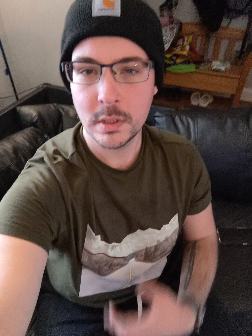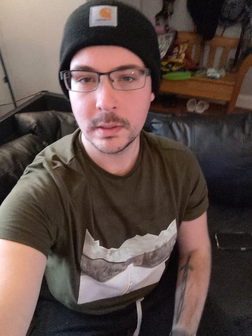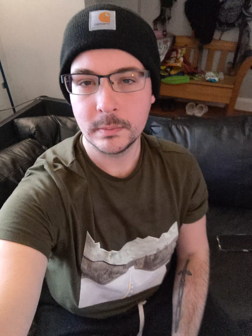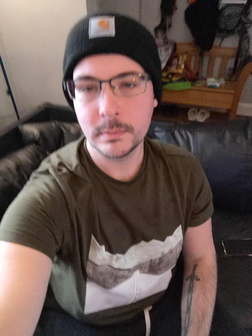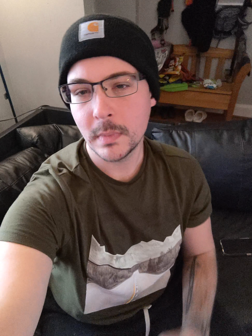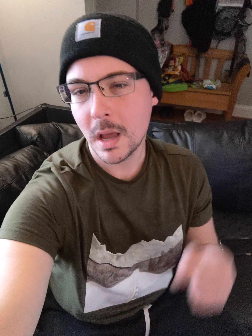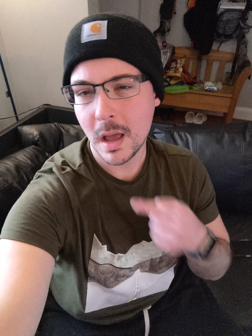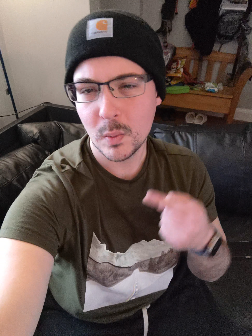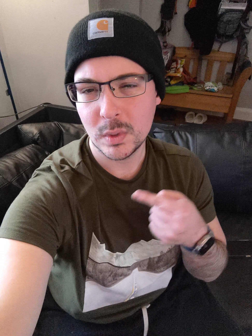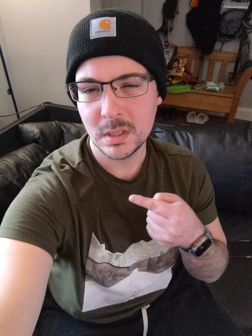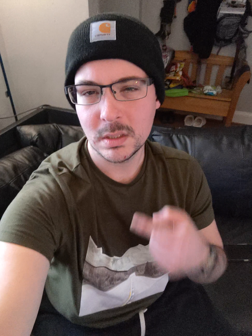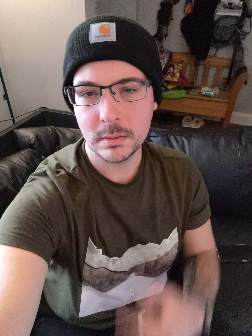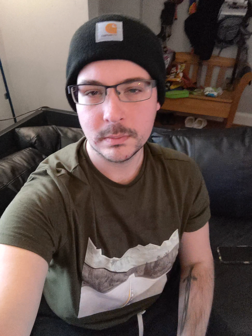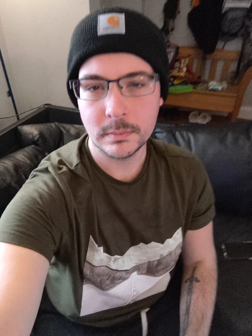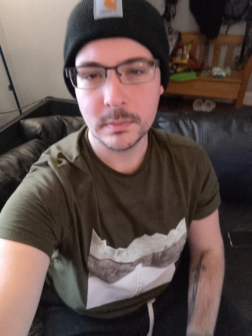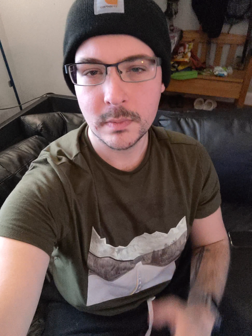owie